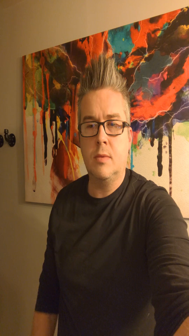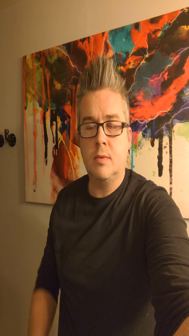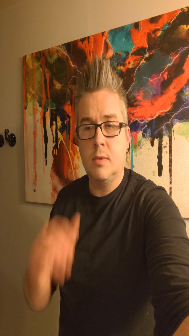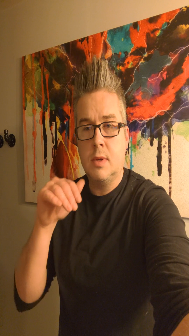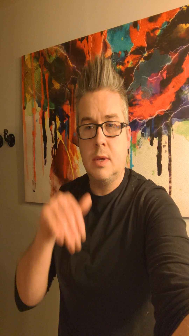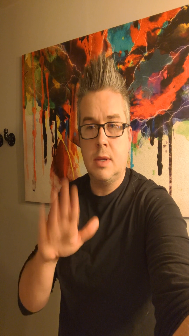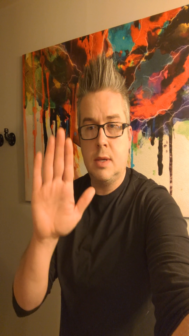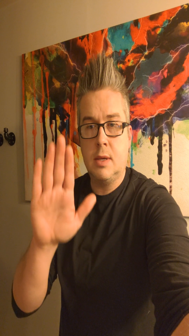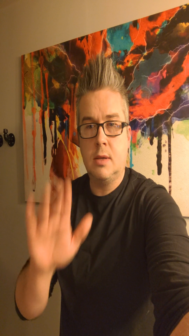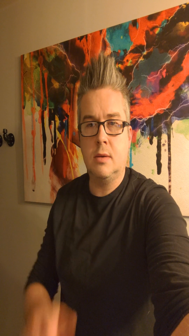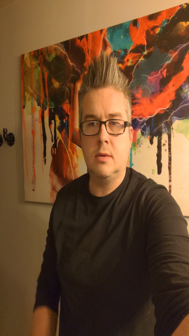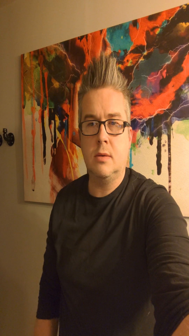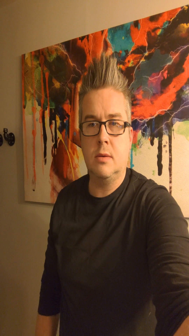into